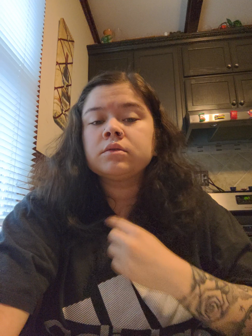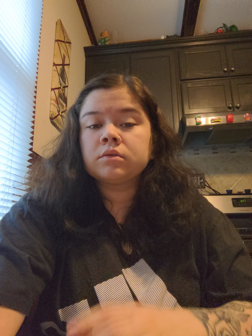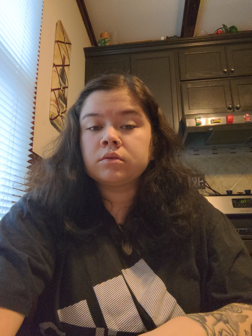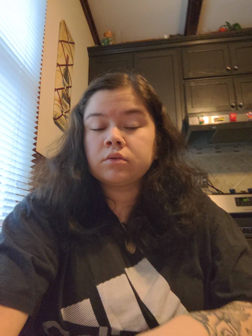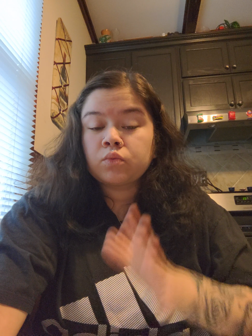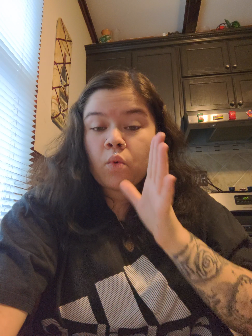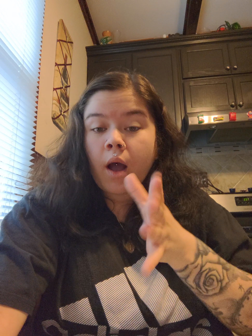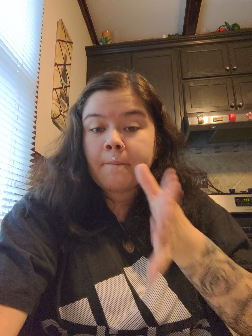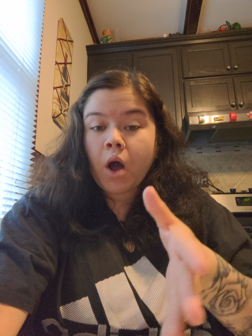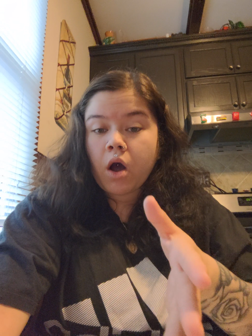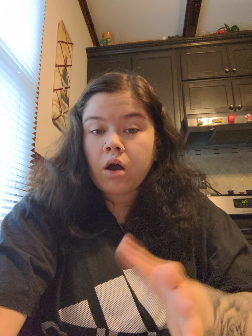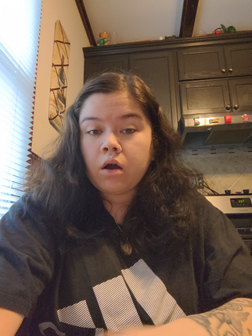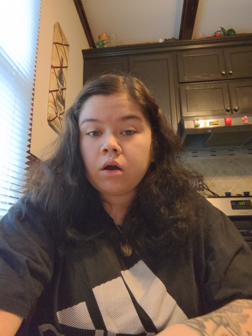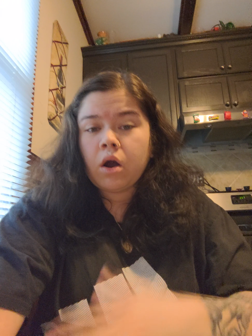grandma